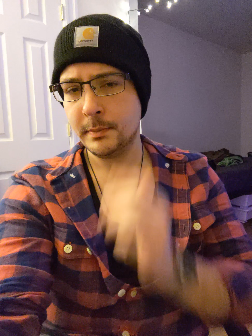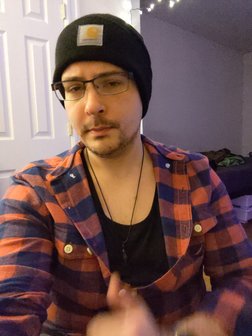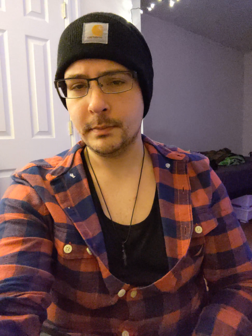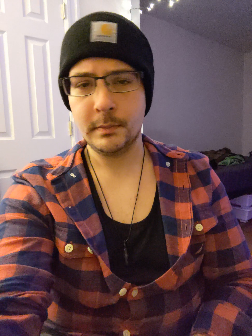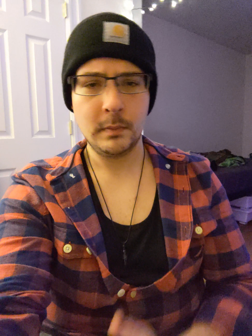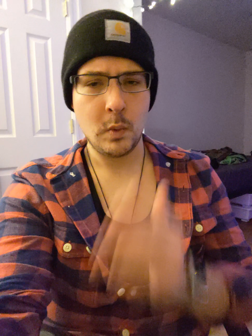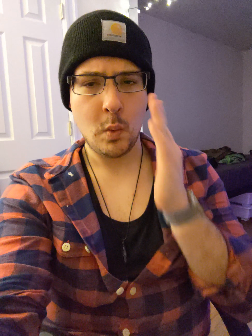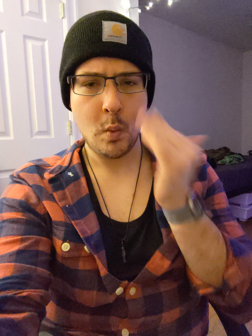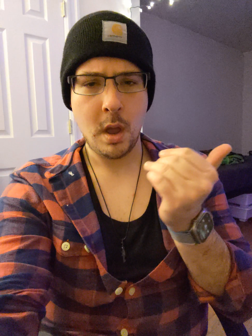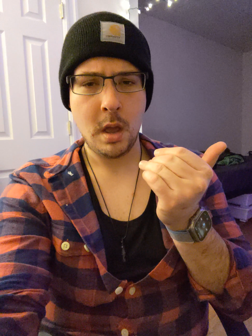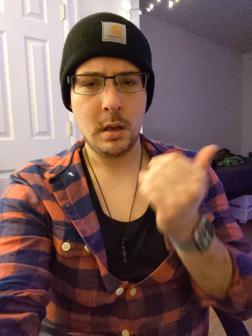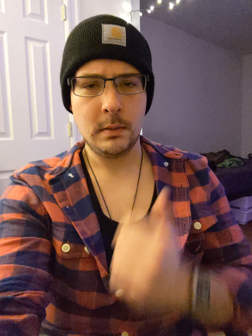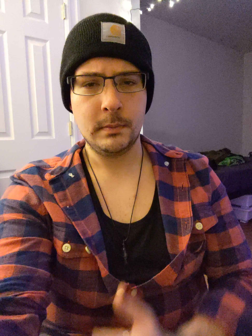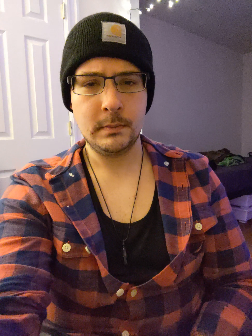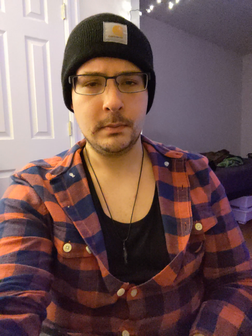why